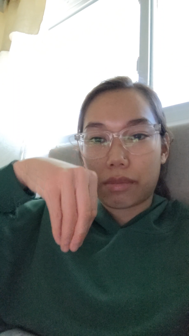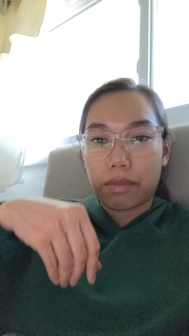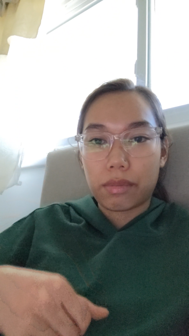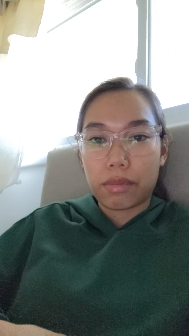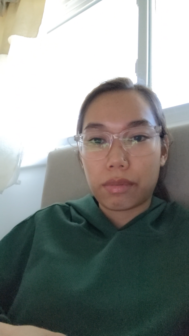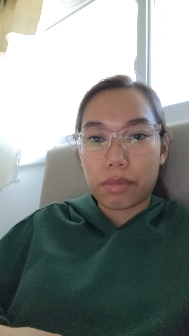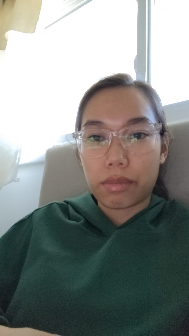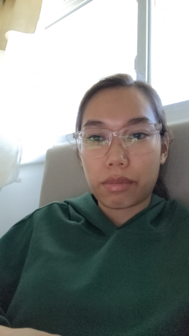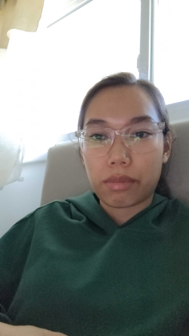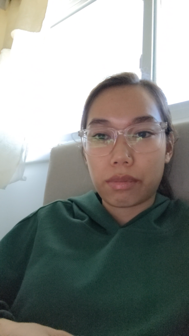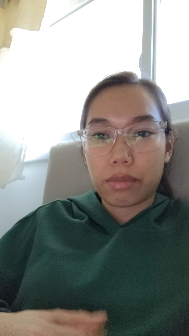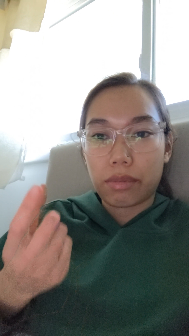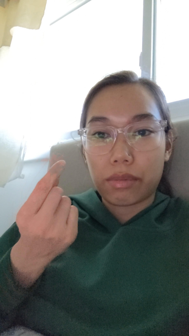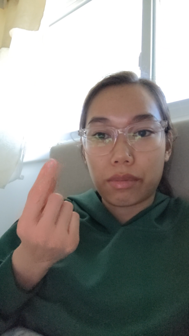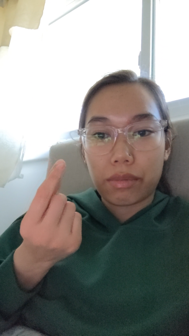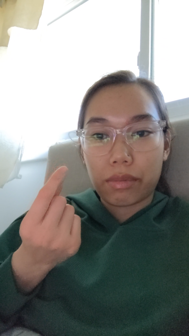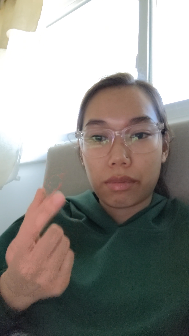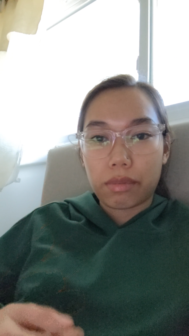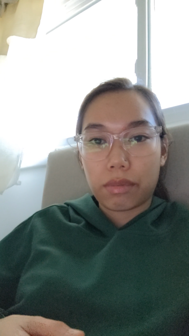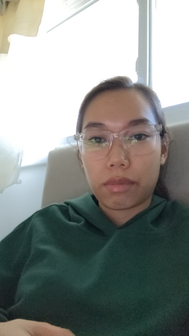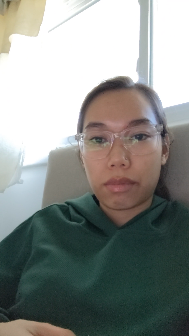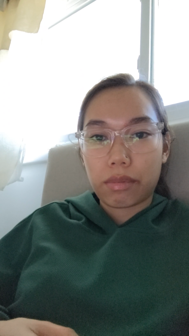do